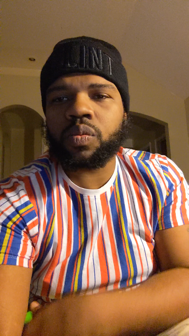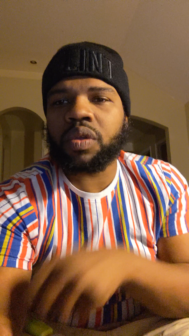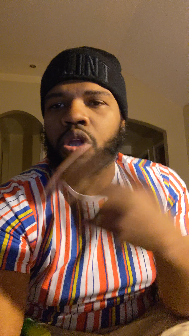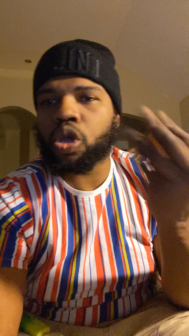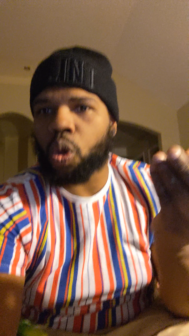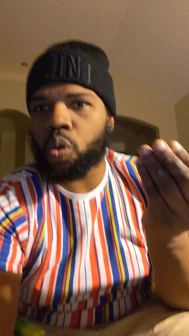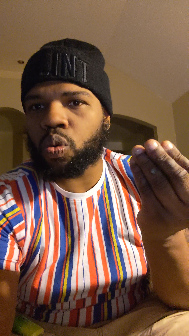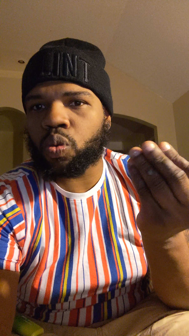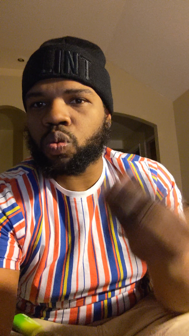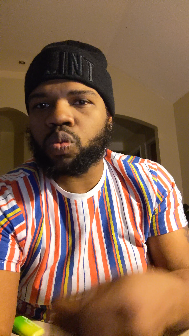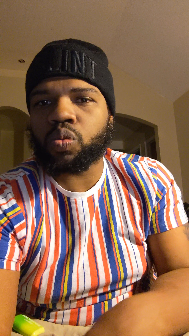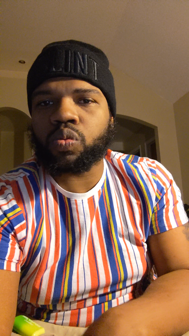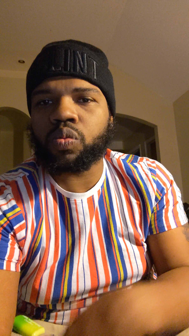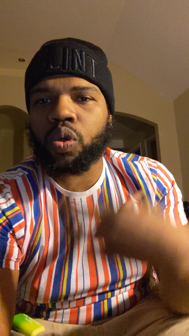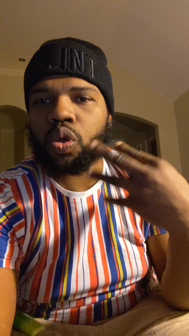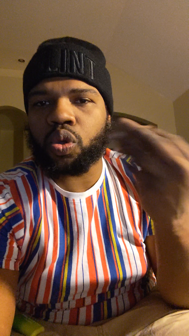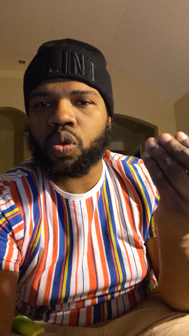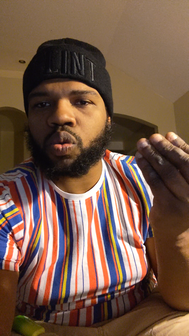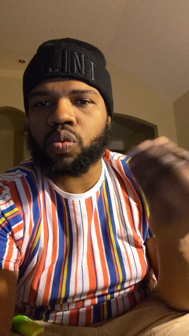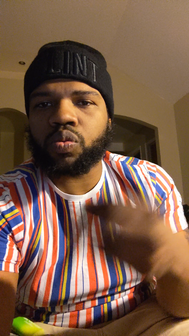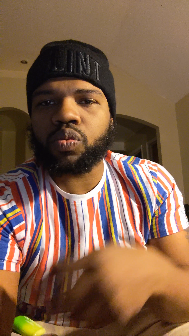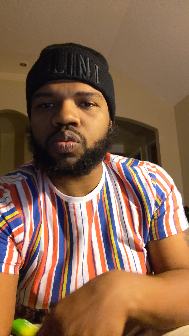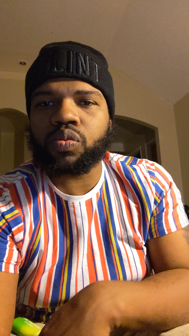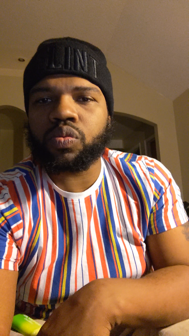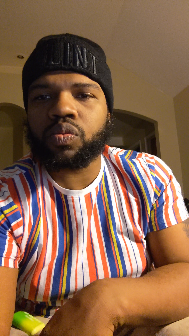got to